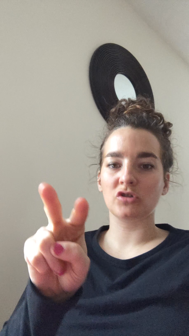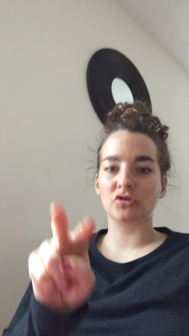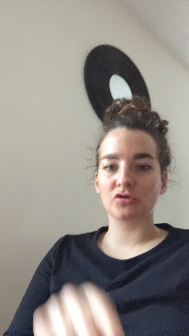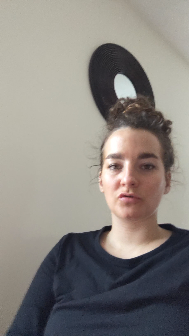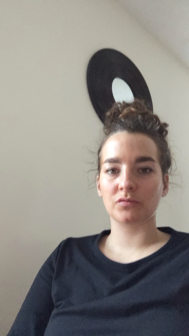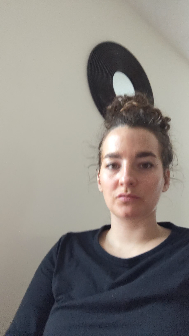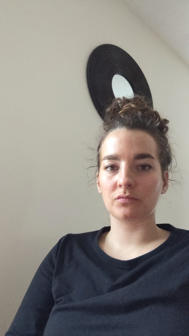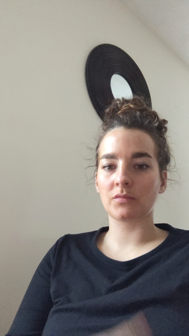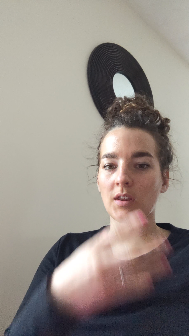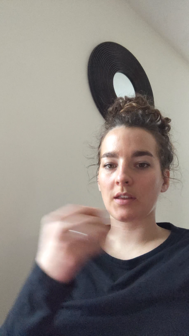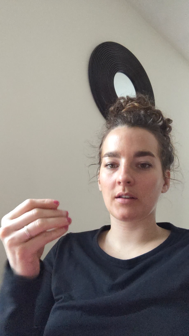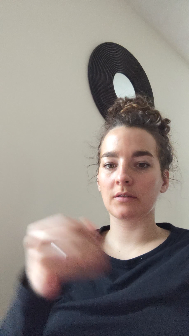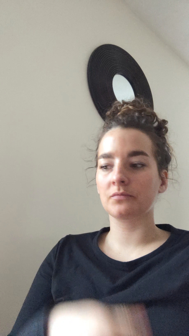and